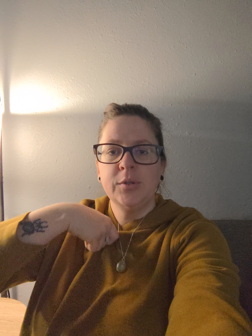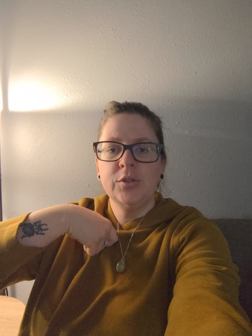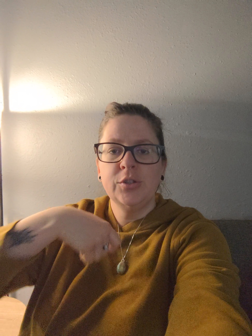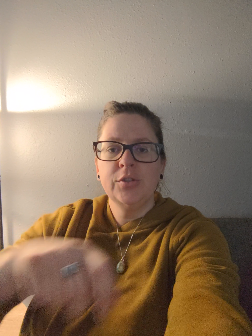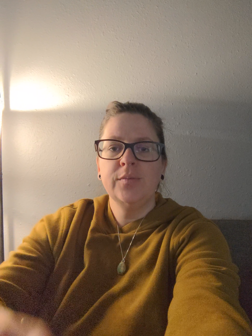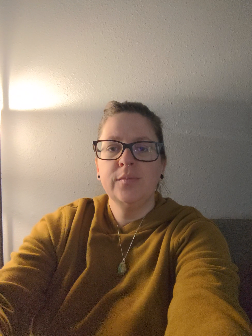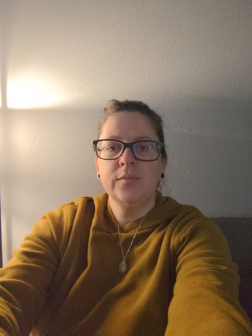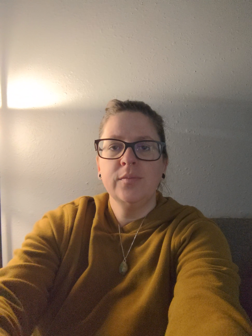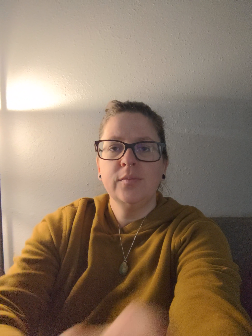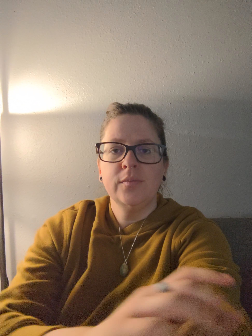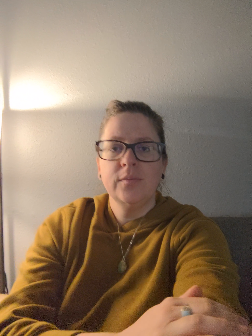zipper